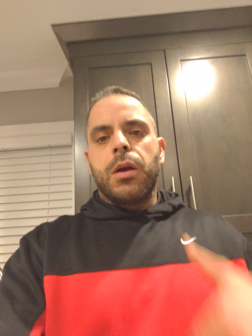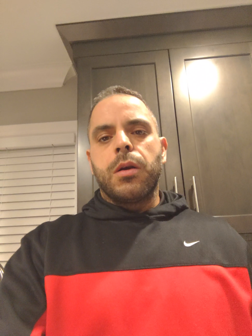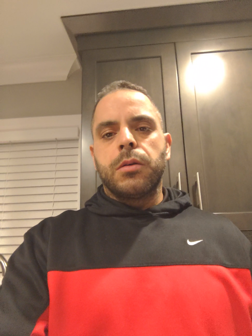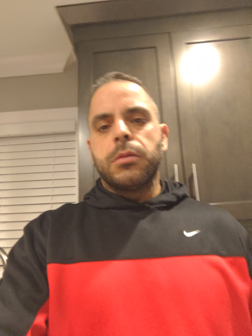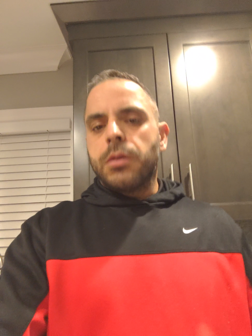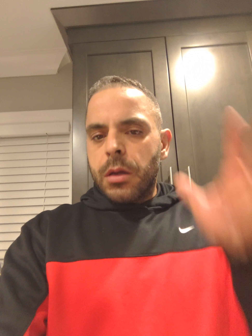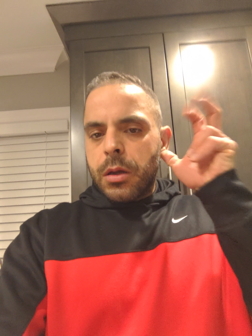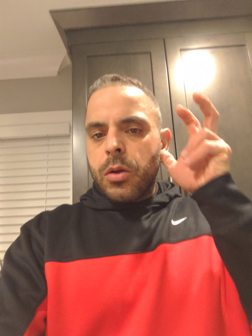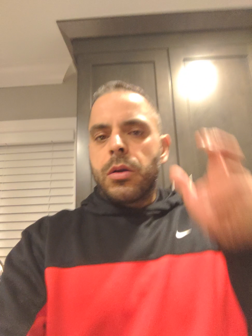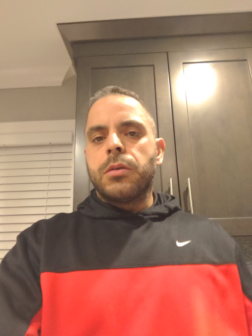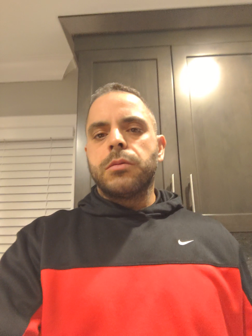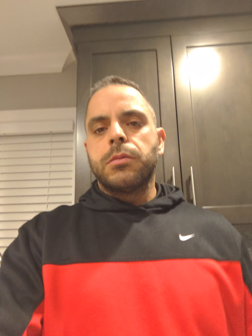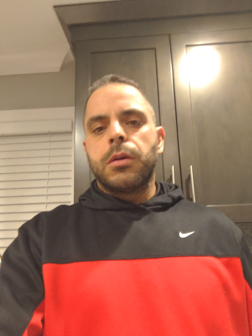hear